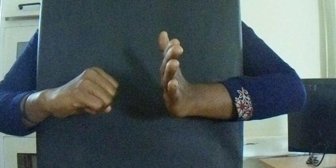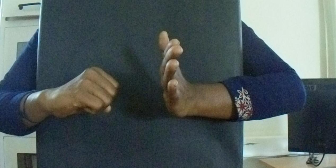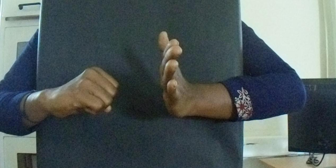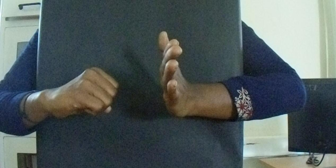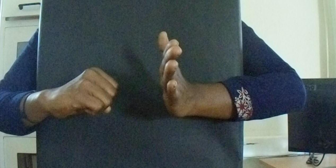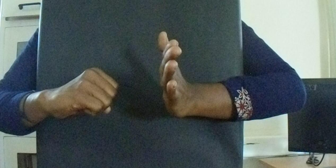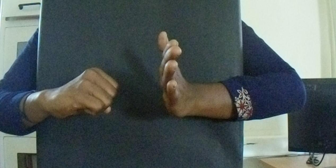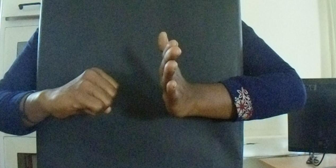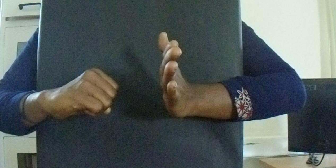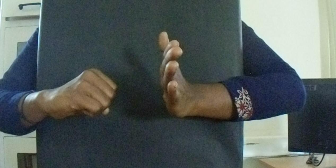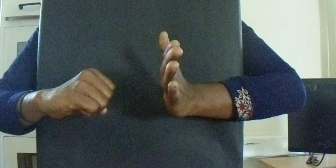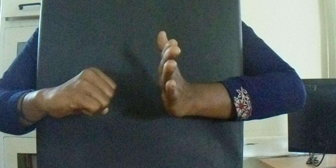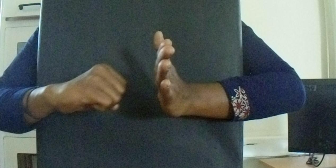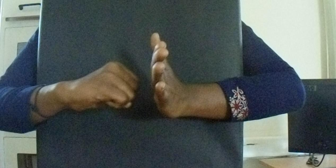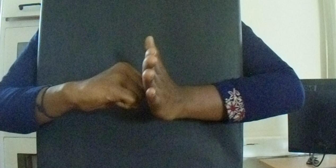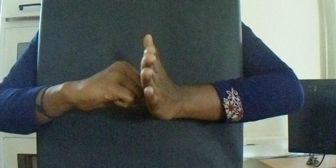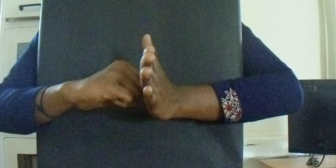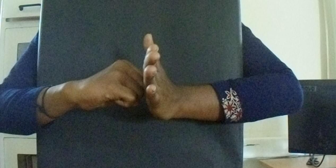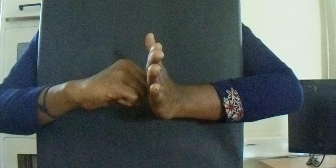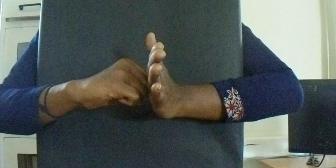accident